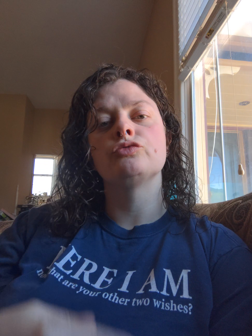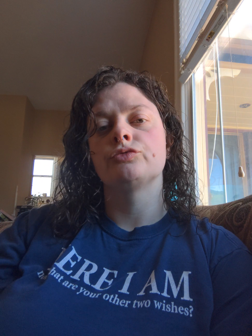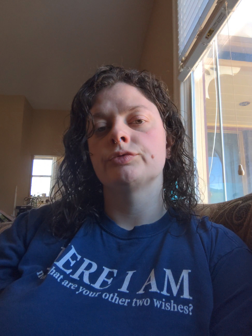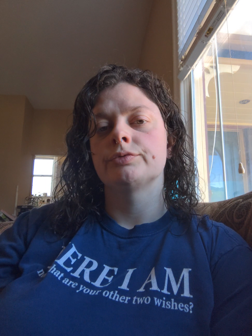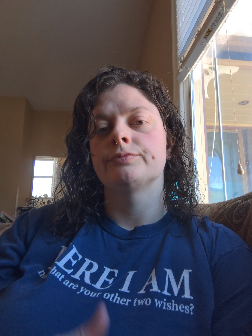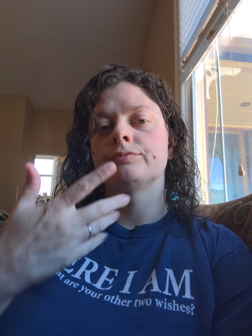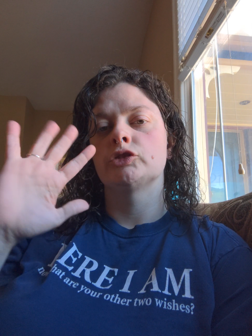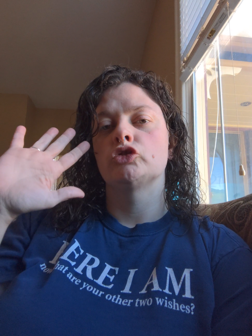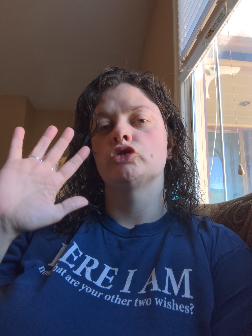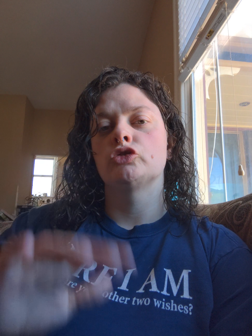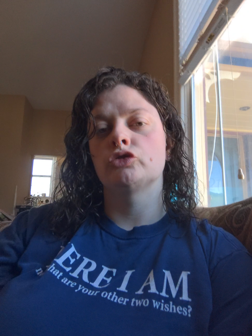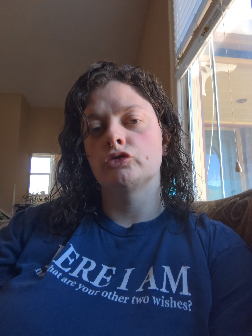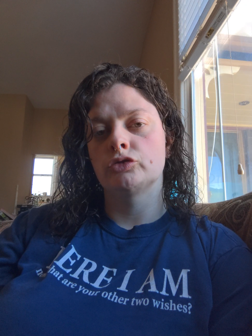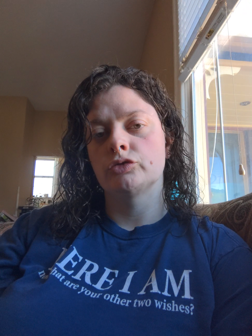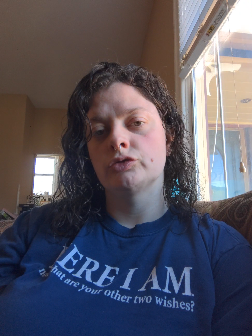finish